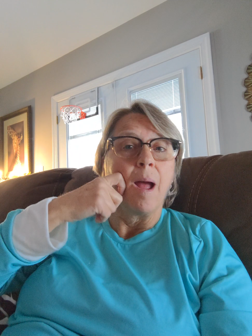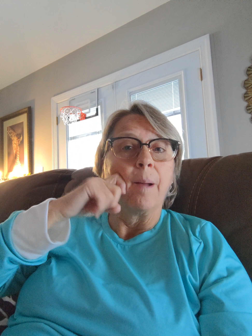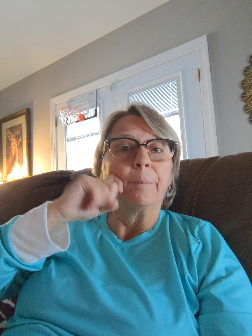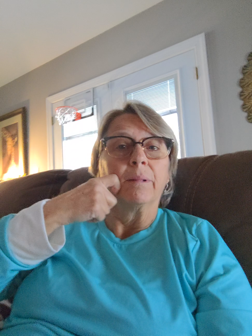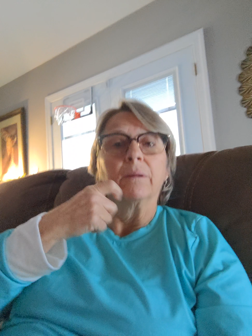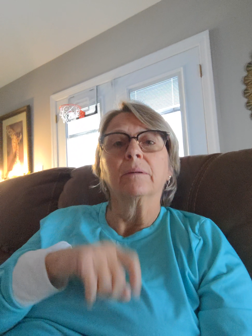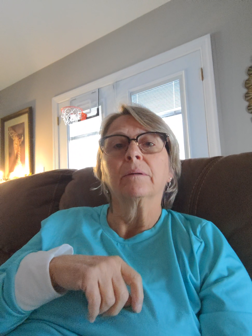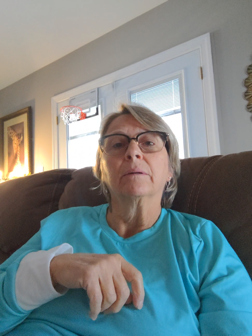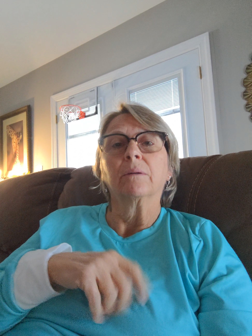apple